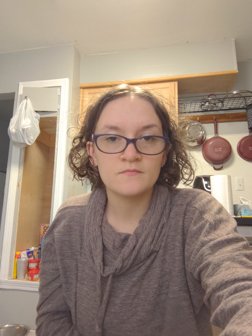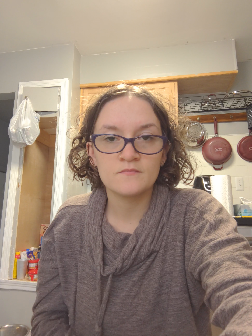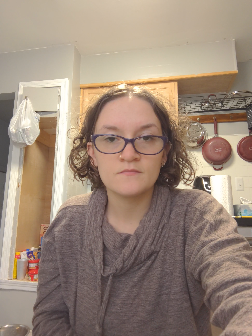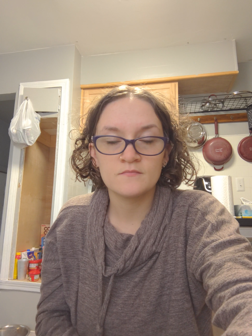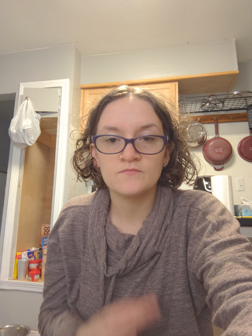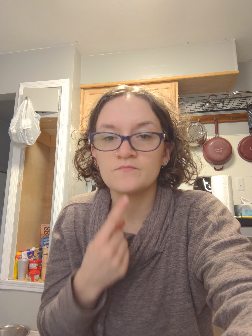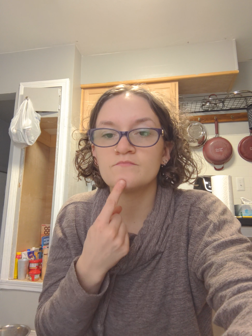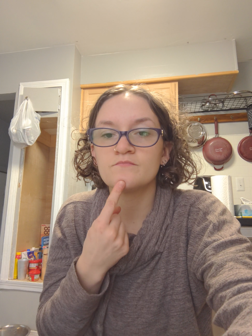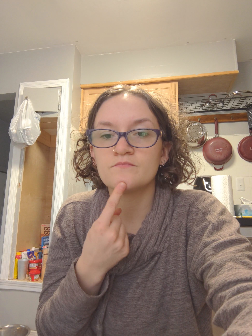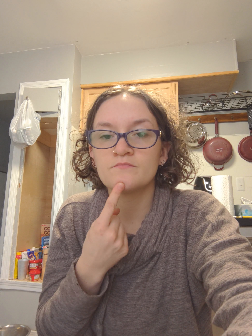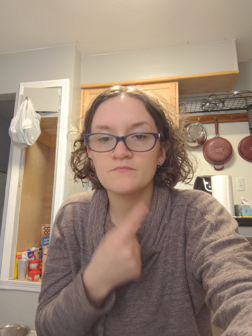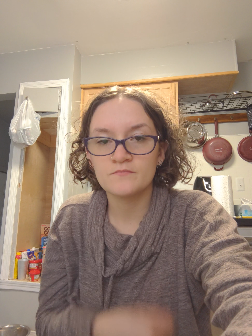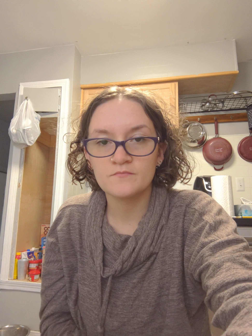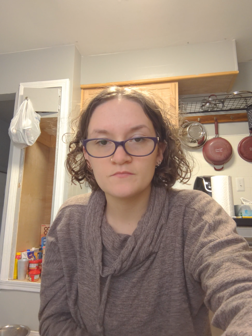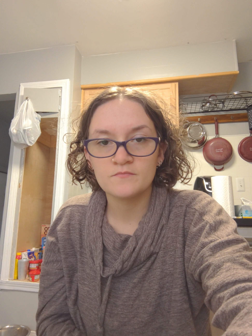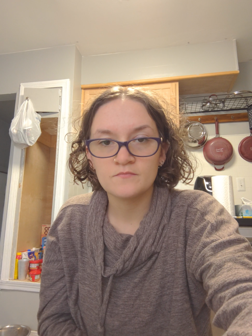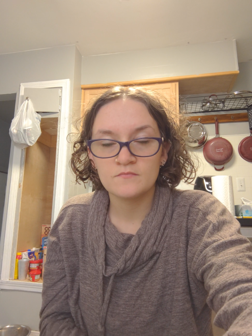chin